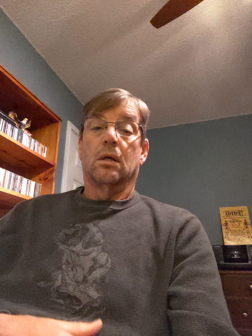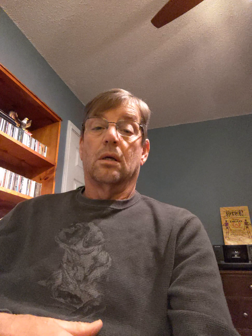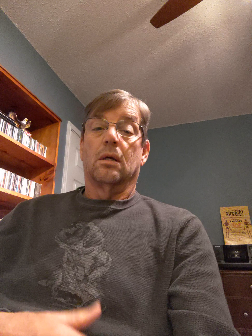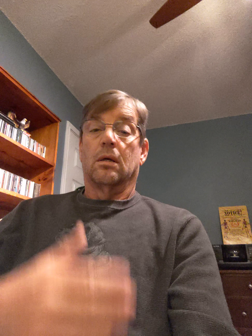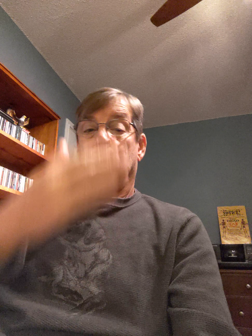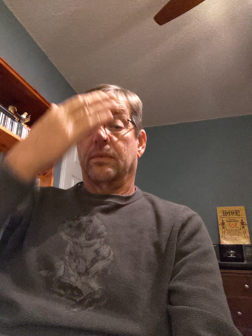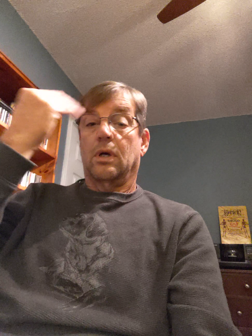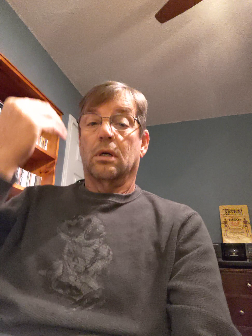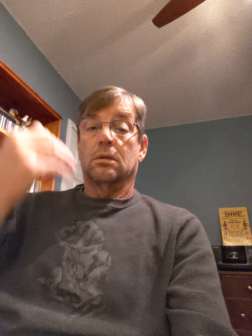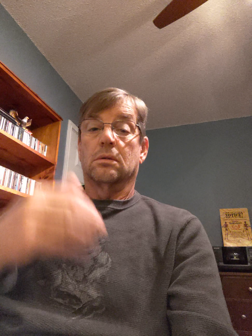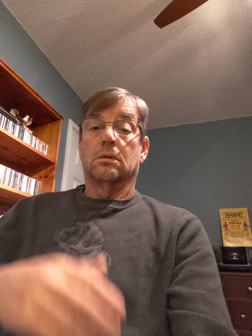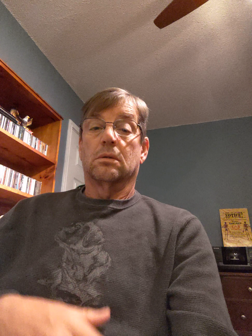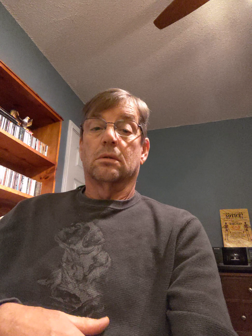because